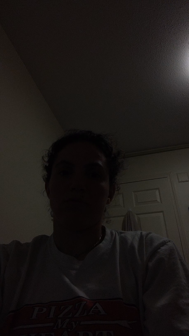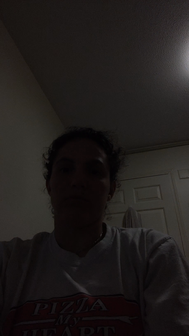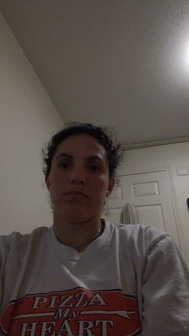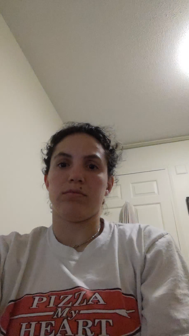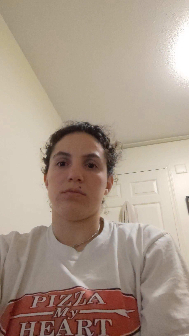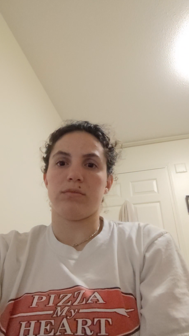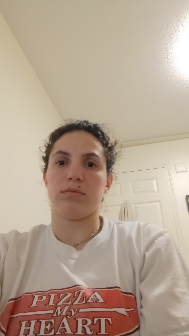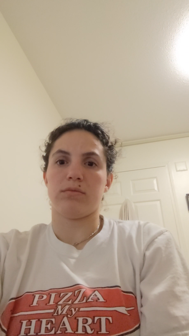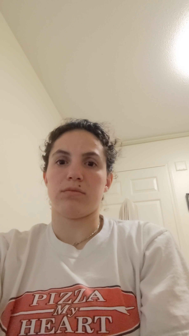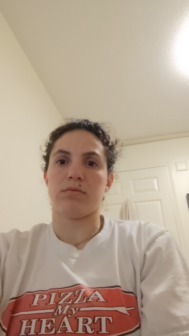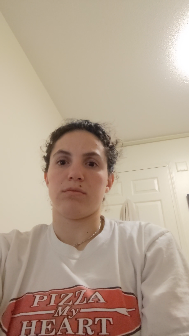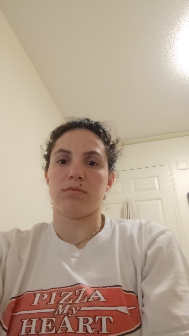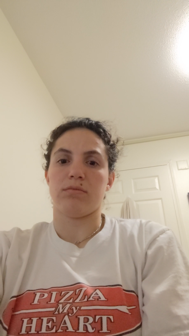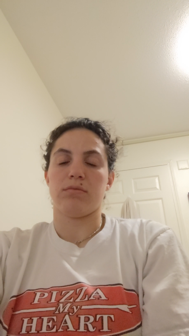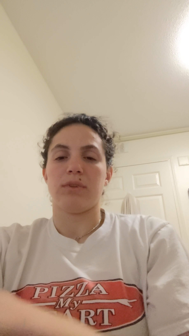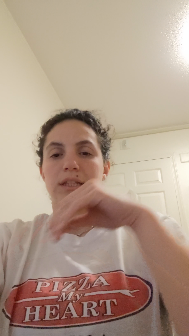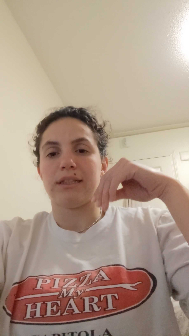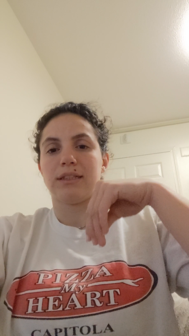inside